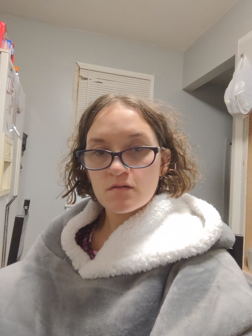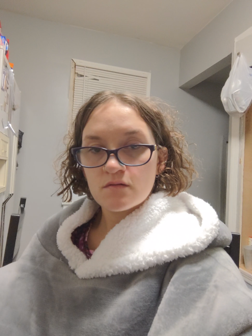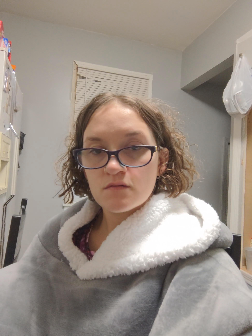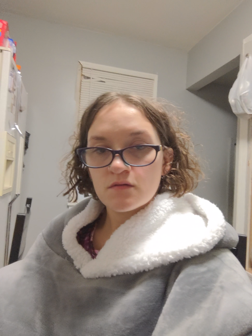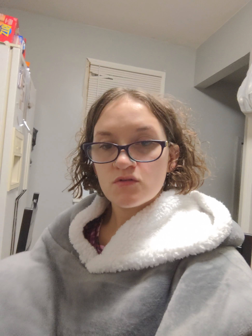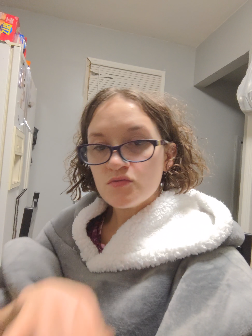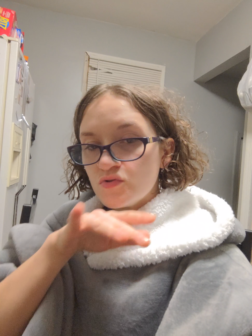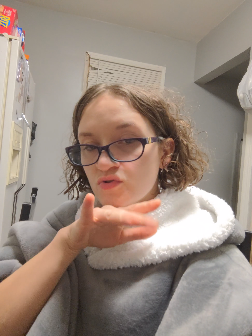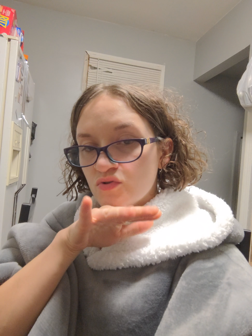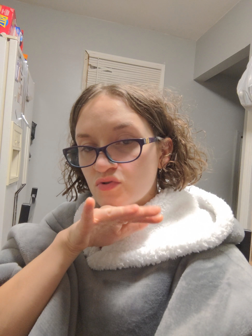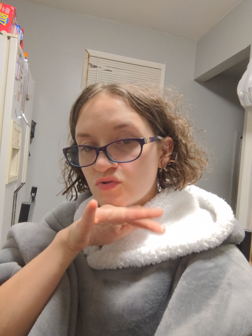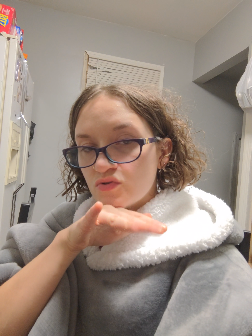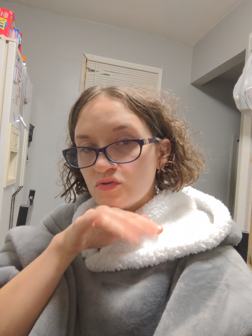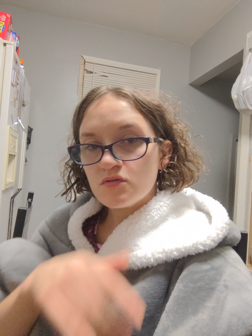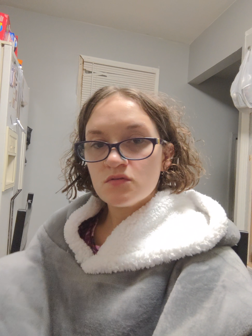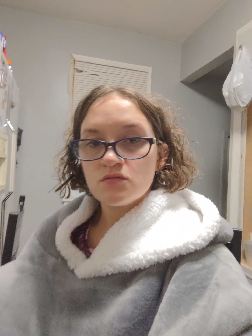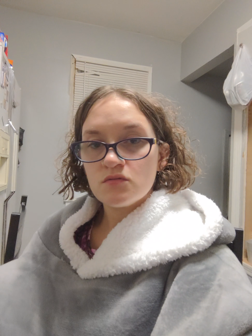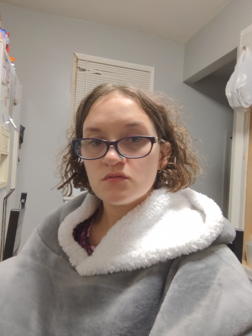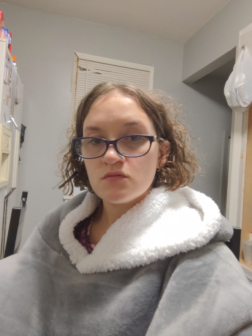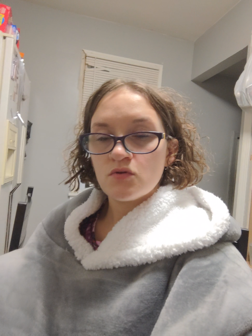dirty